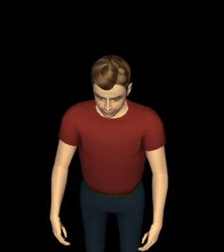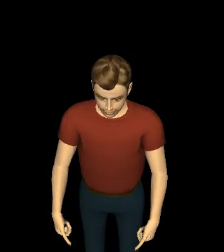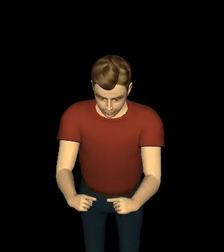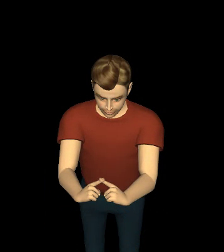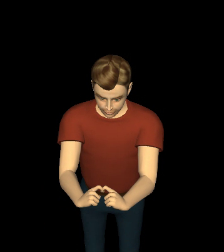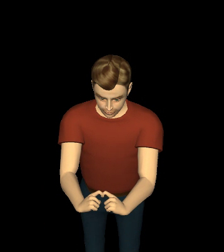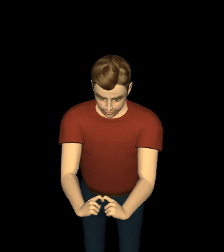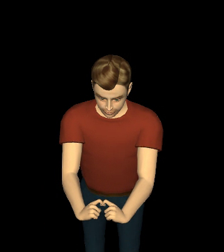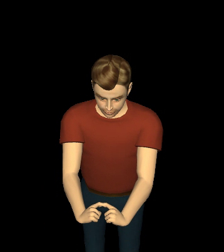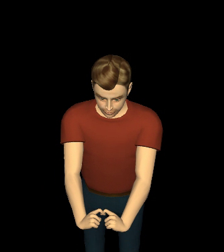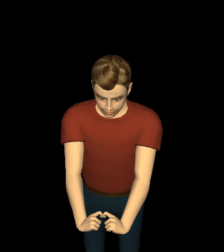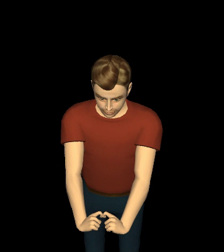أحسب